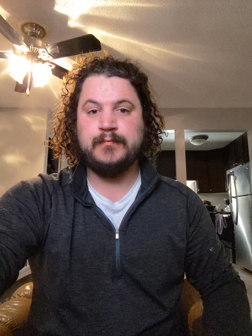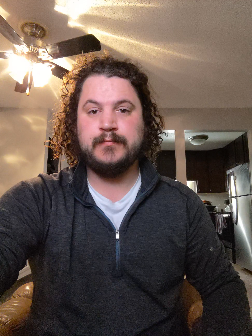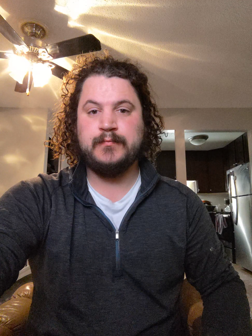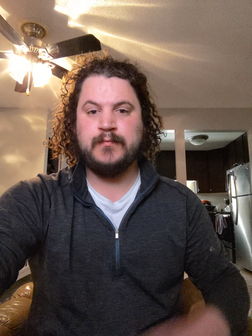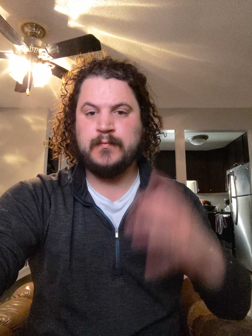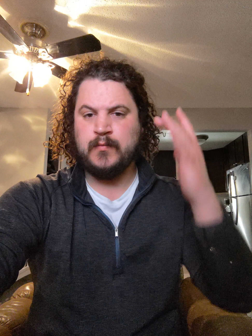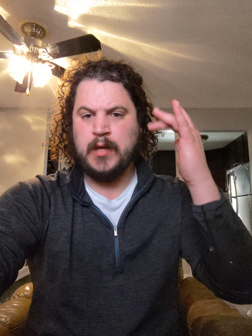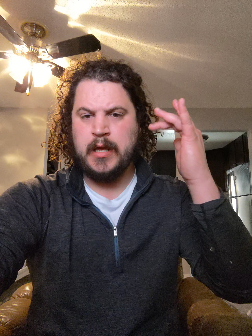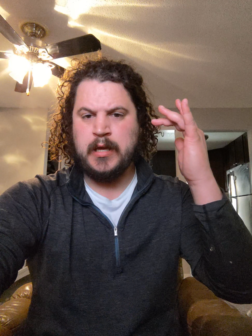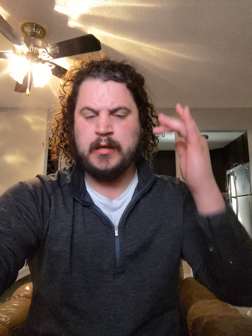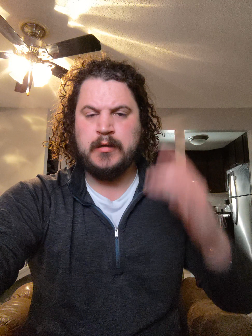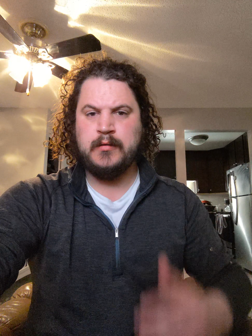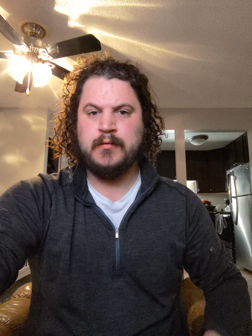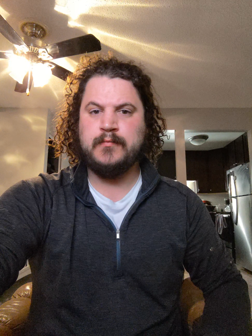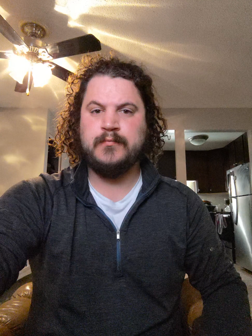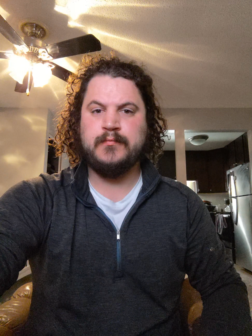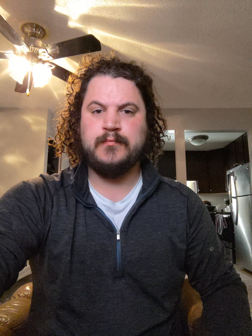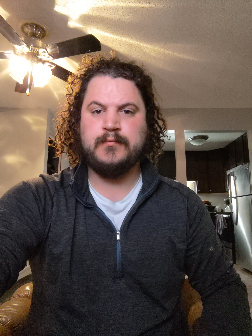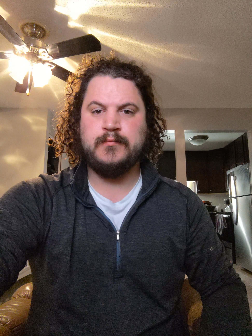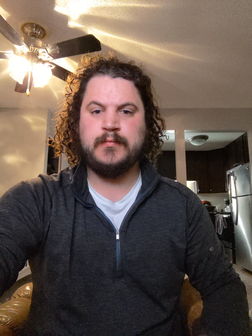why